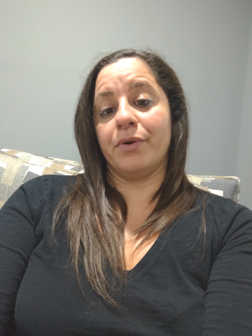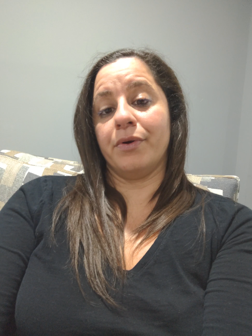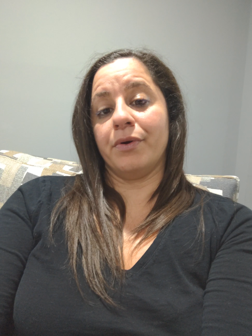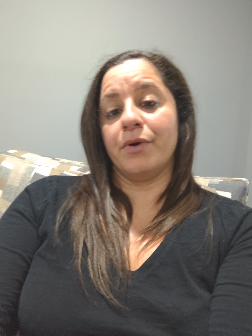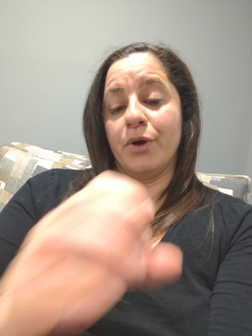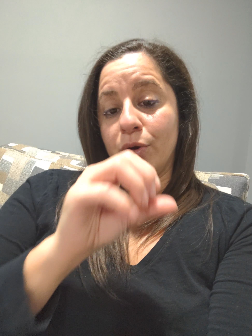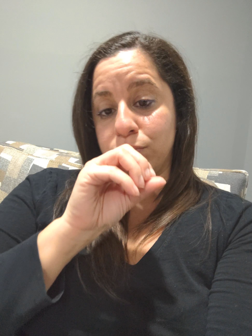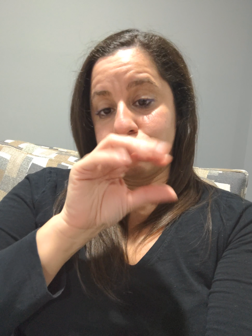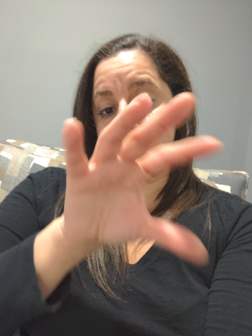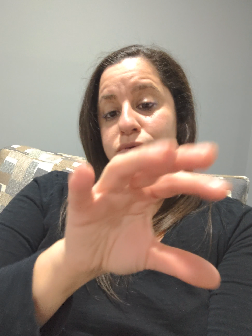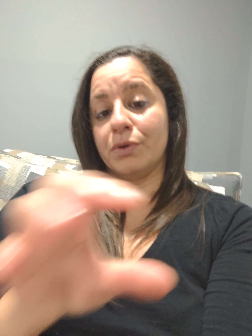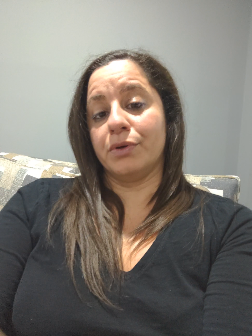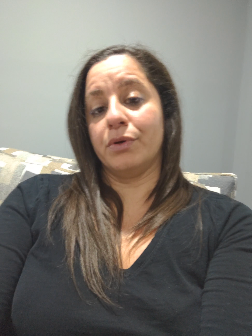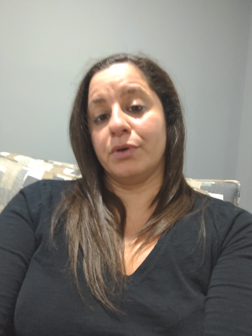blow